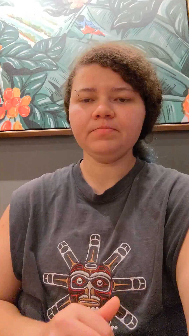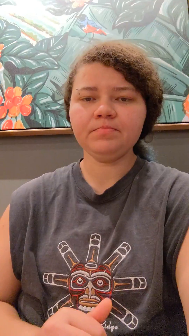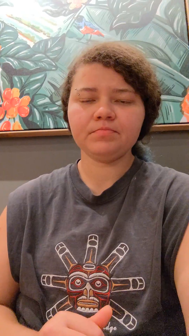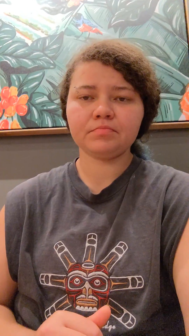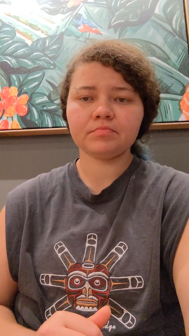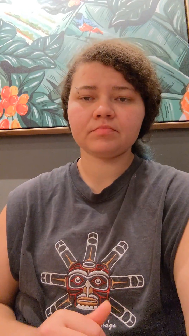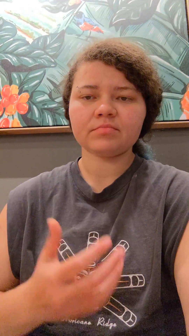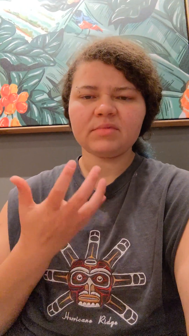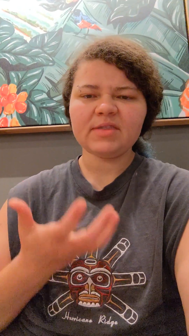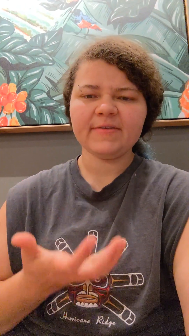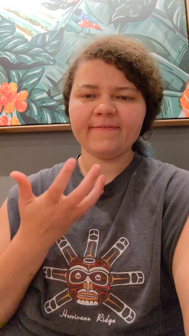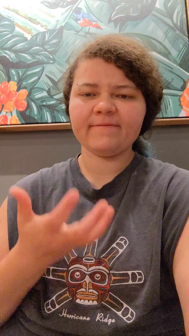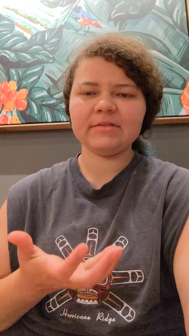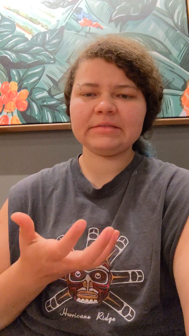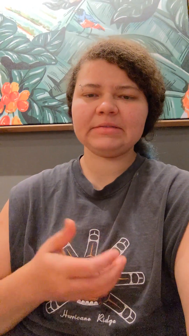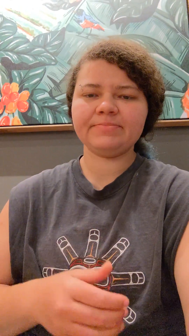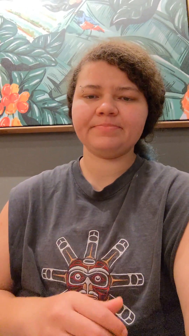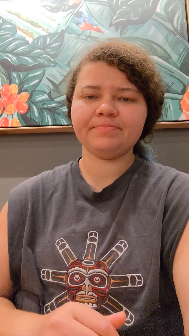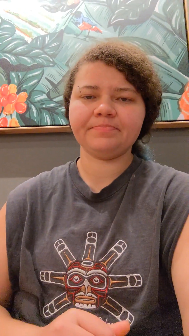heavy